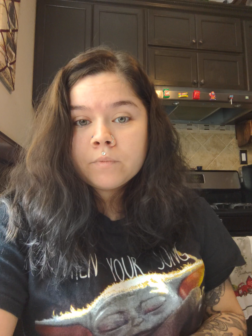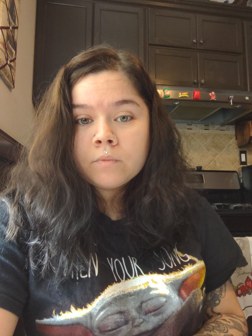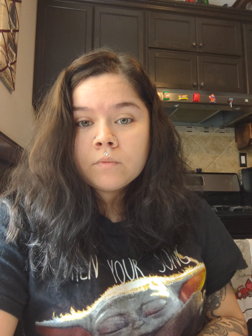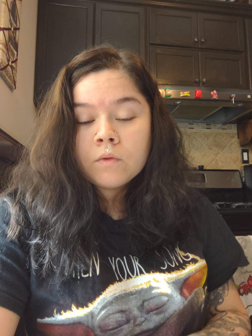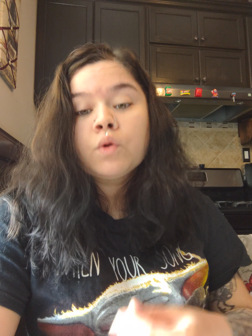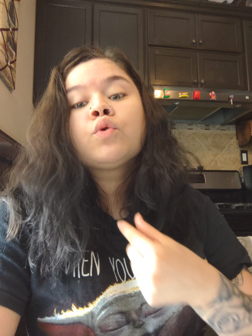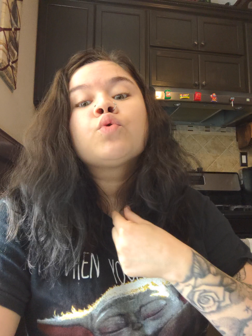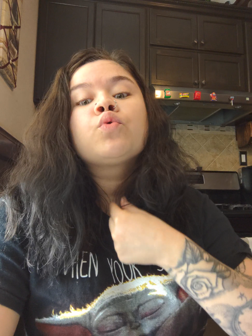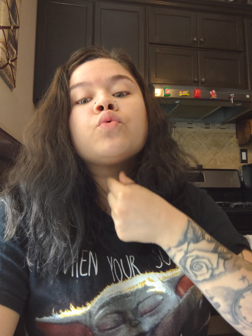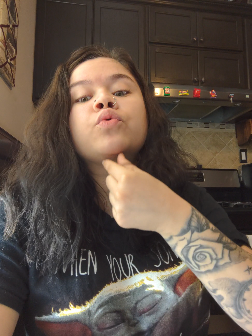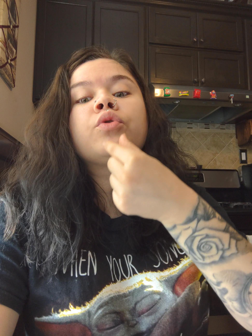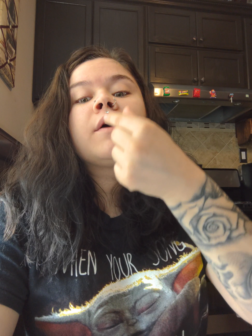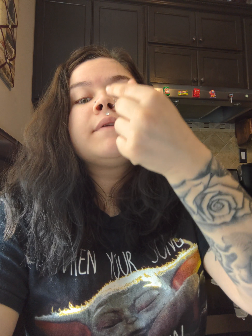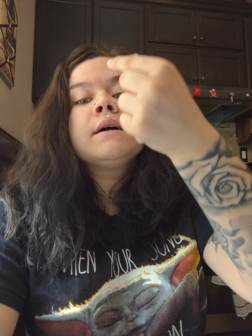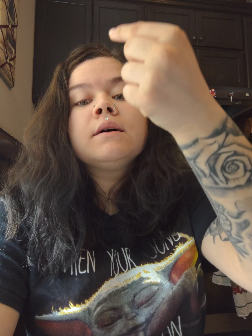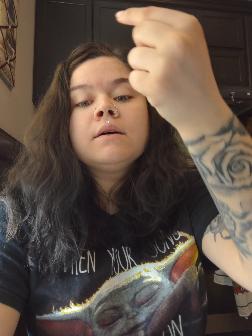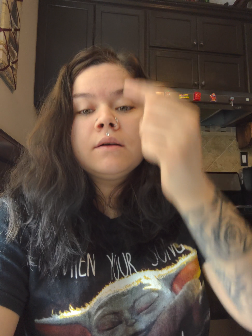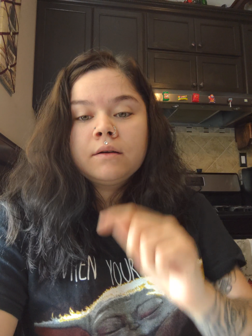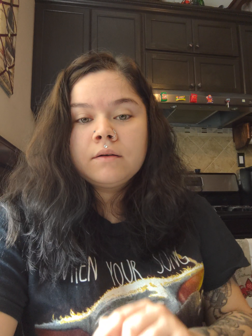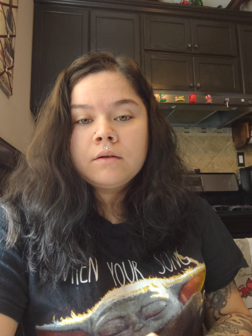giraffe